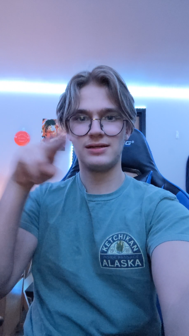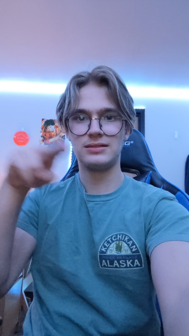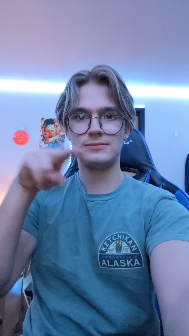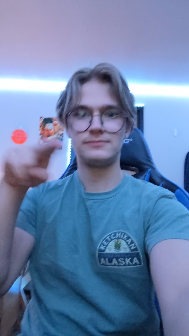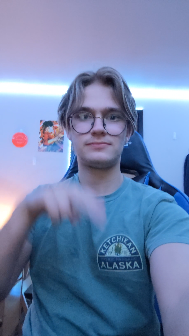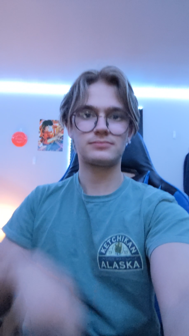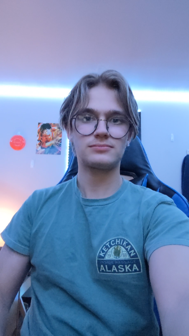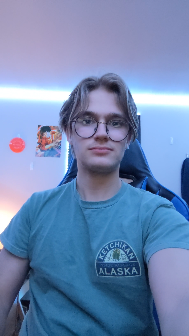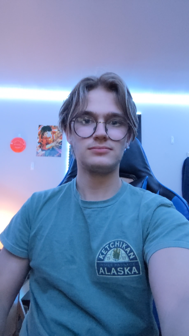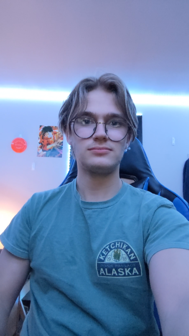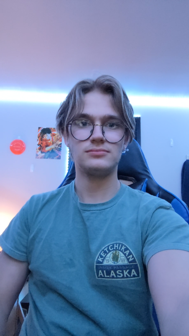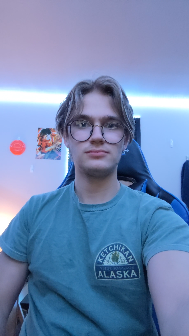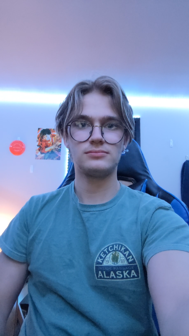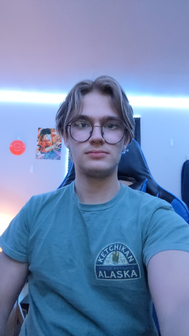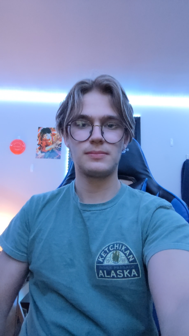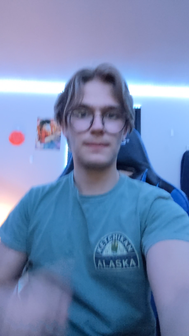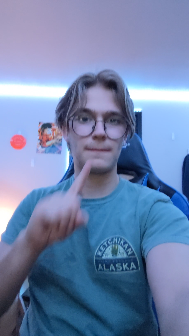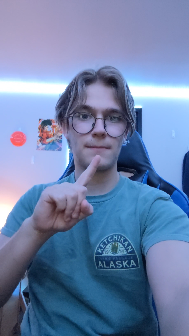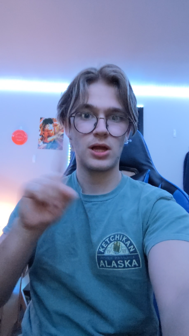but